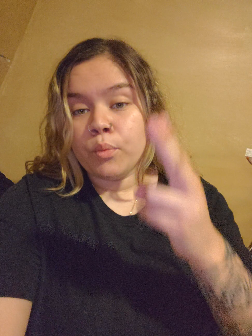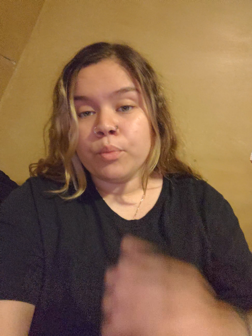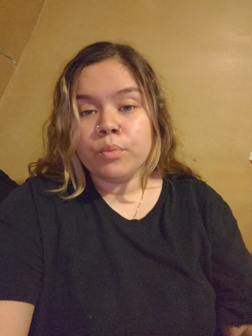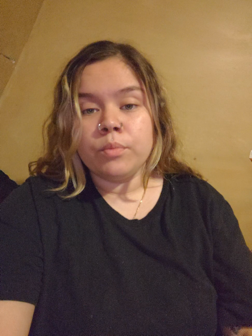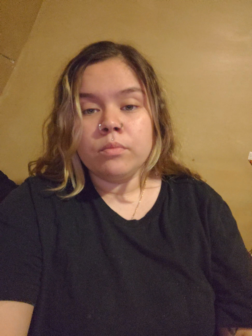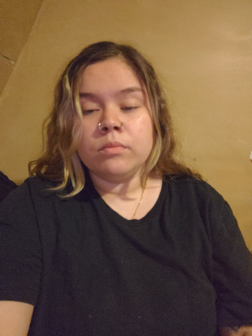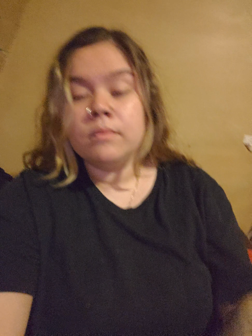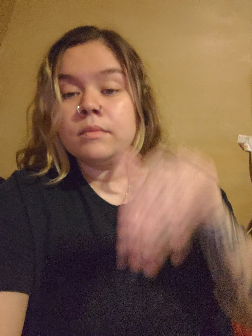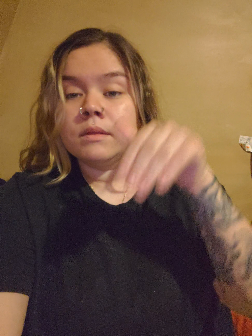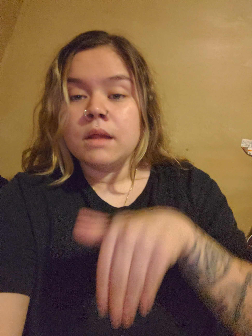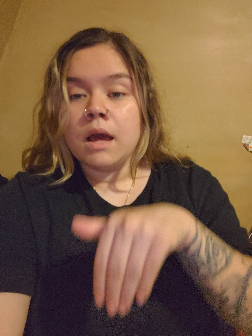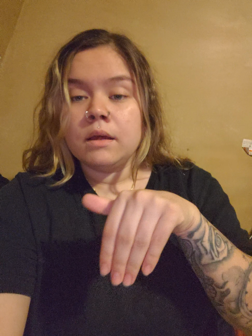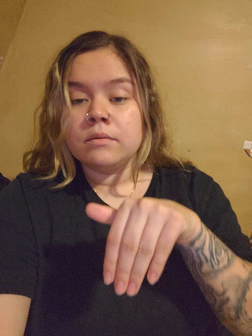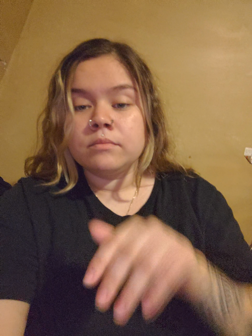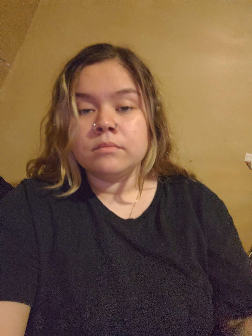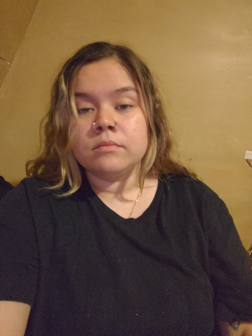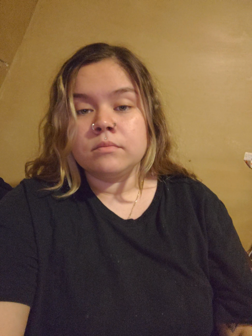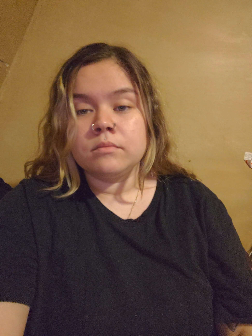night night